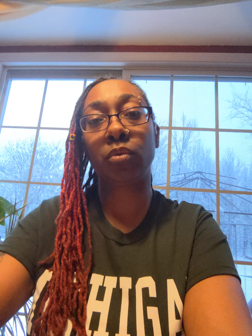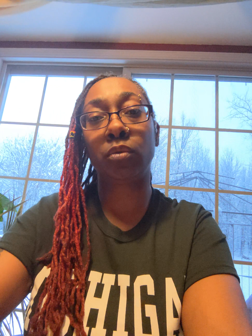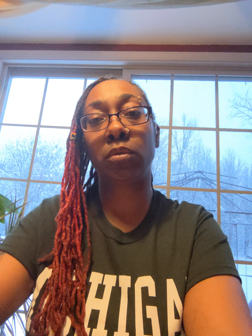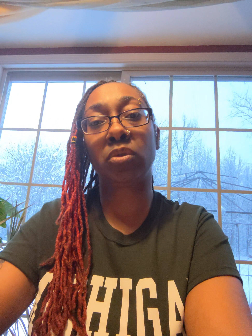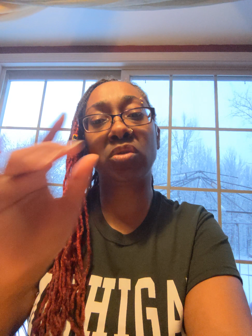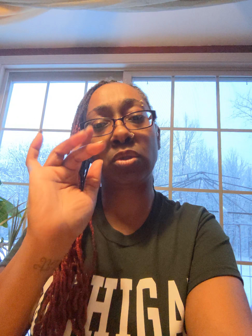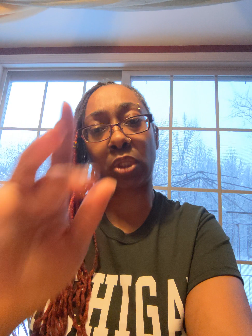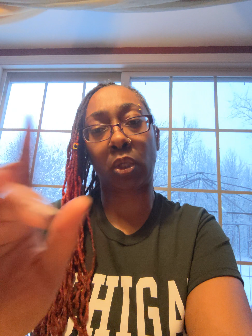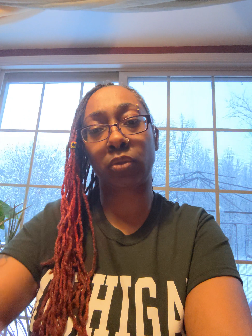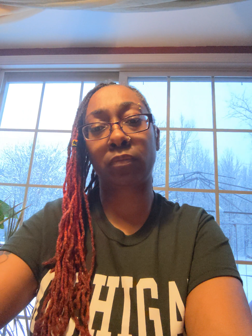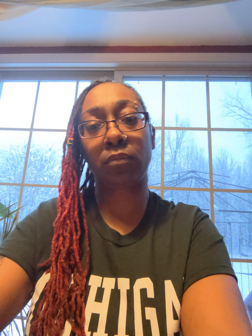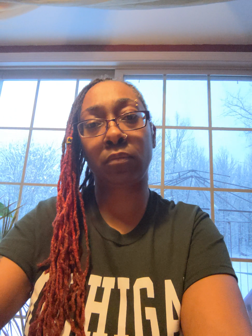touch